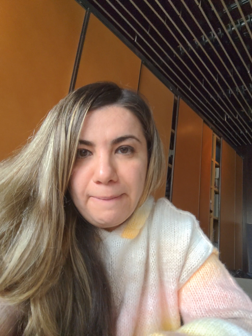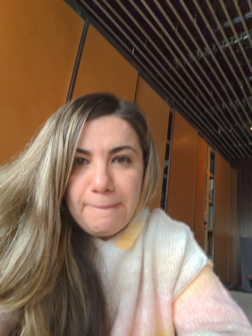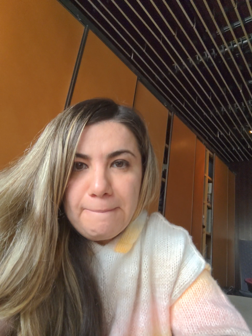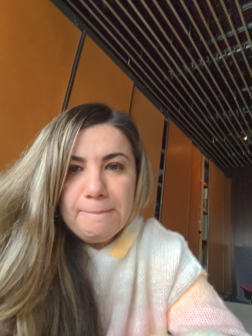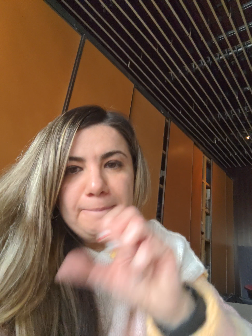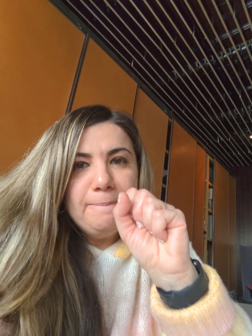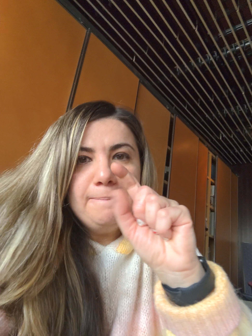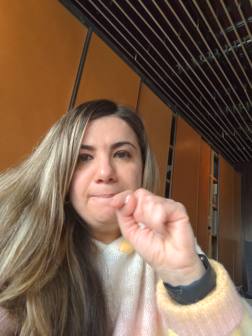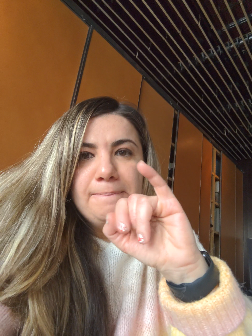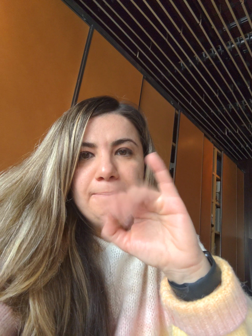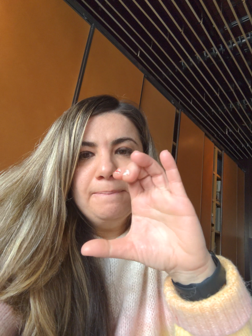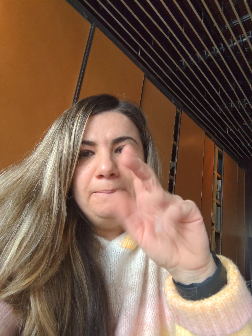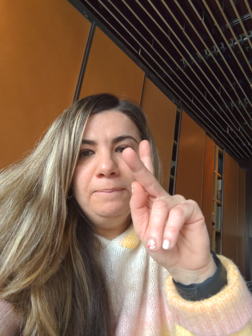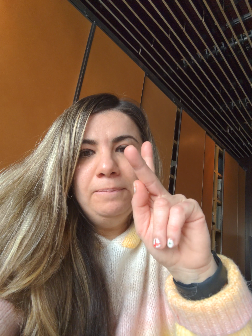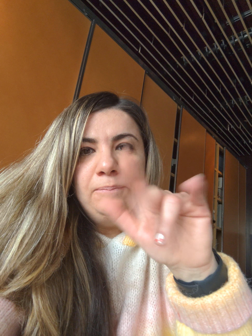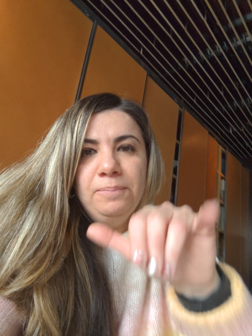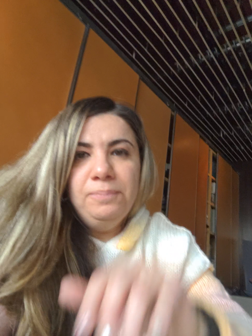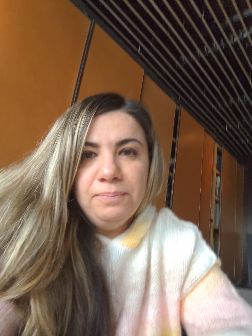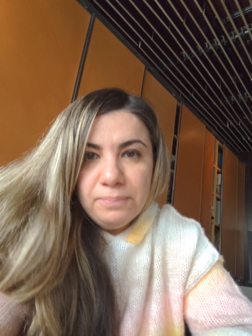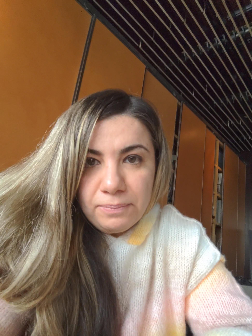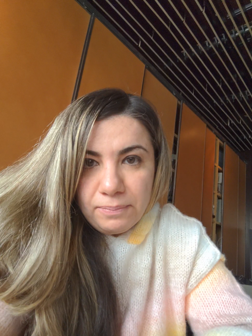sticky